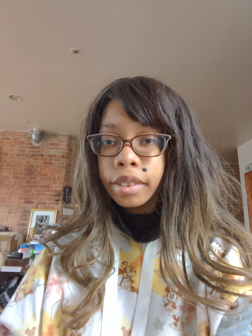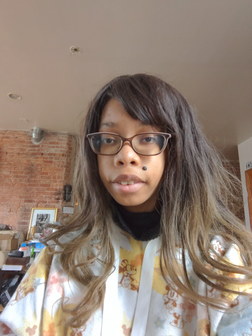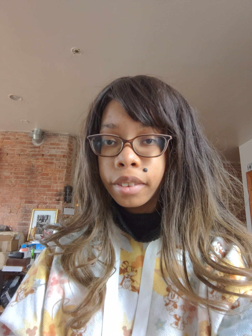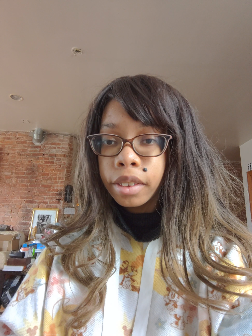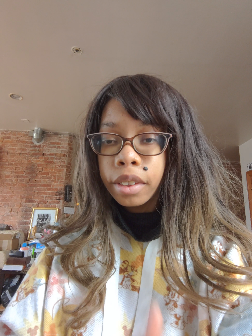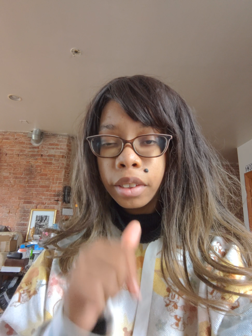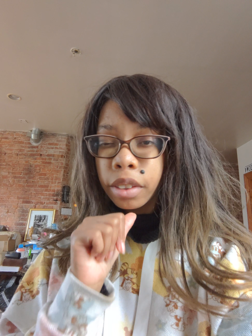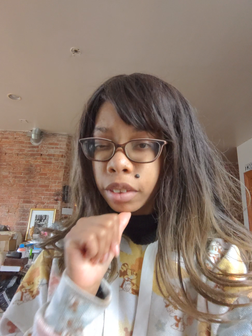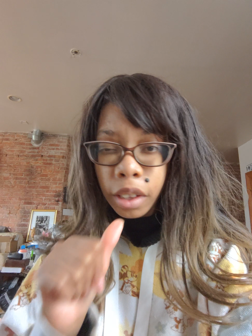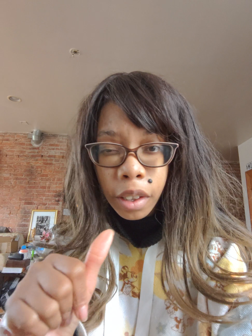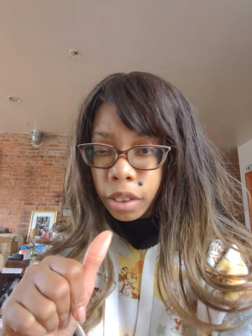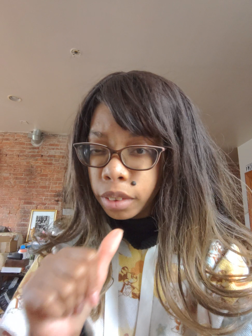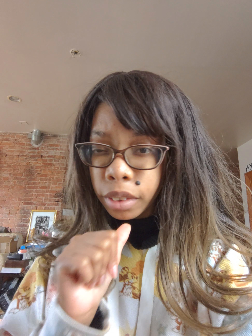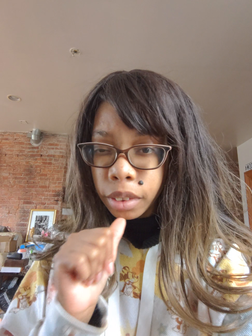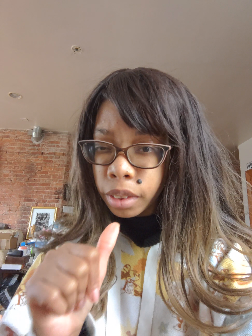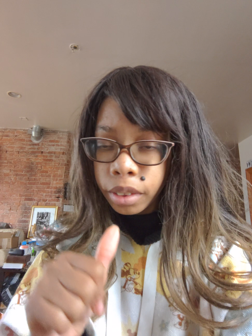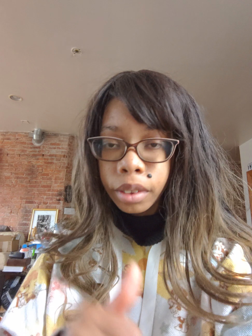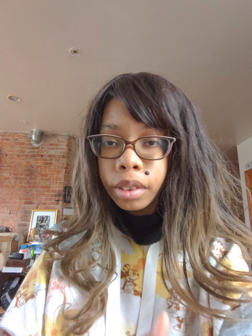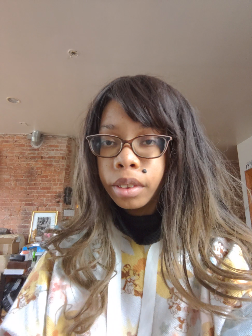not